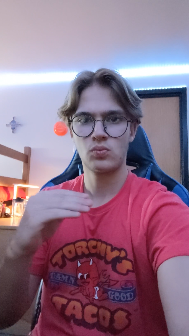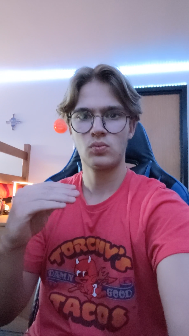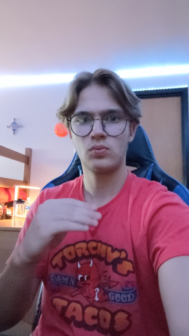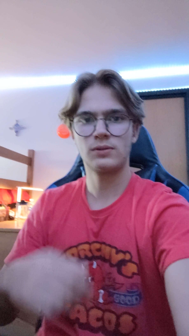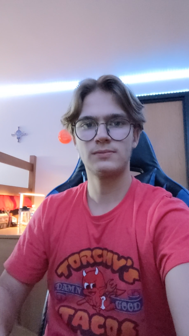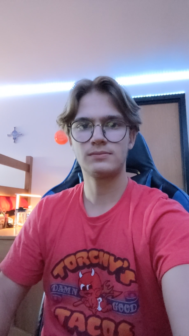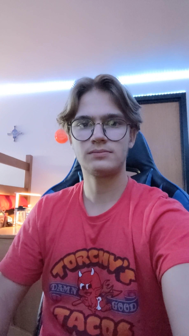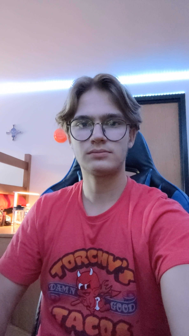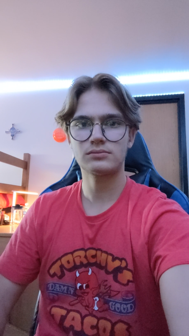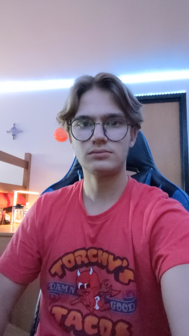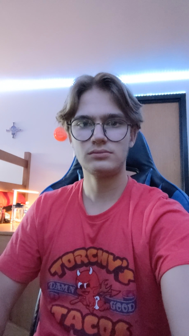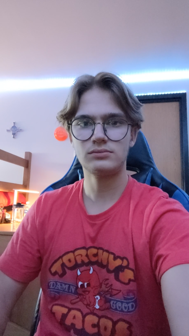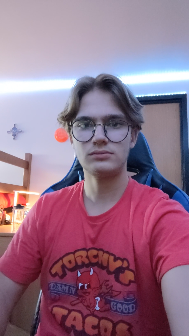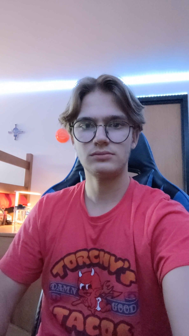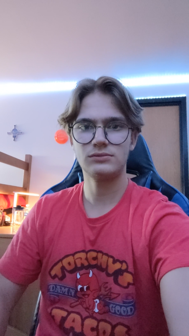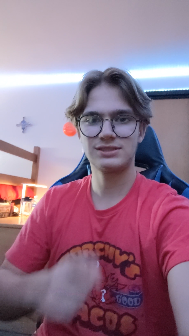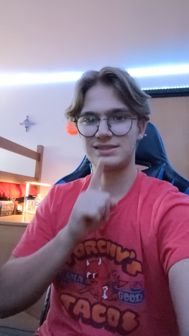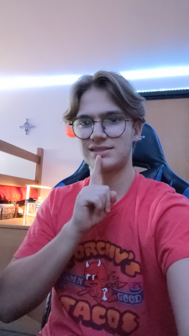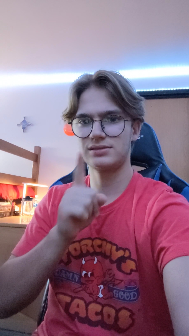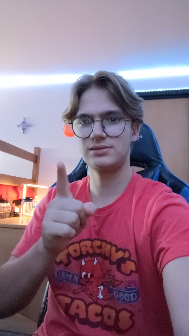is